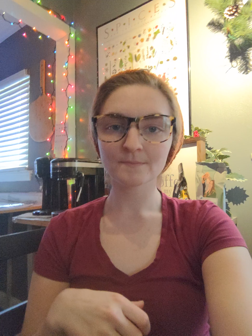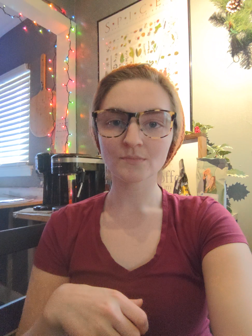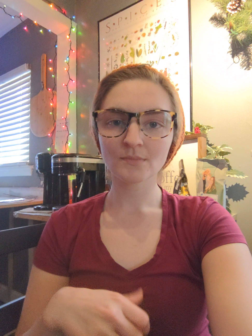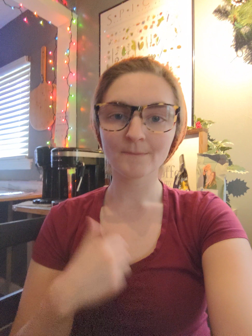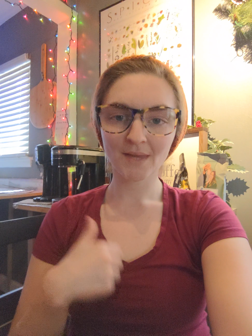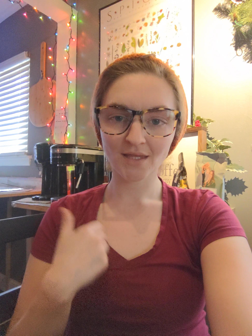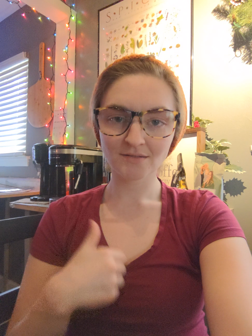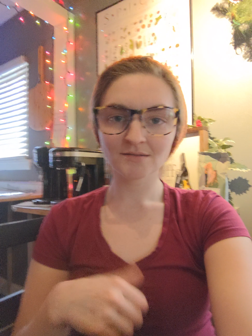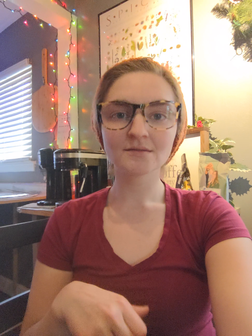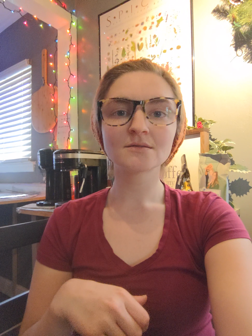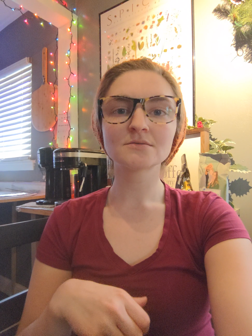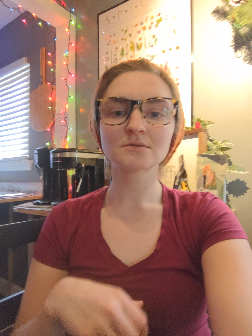bath